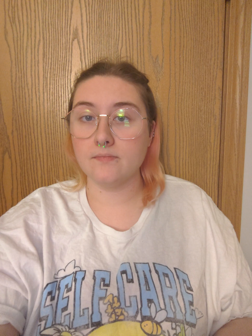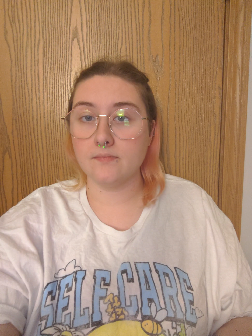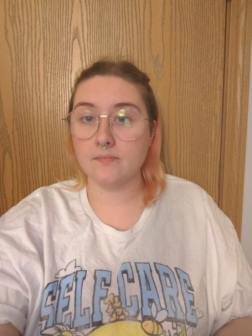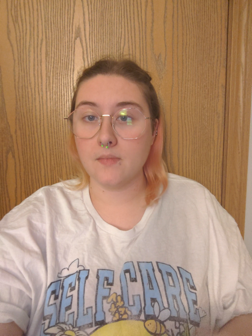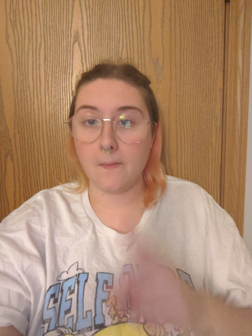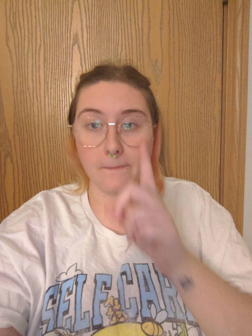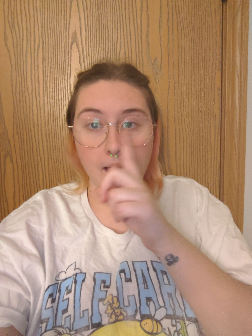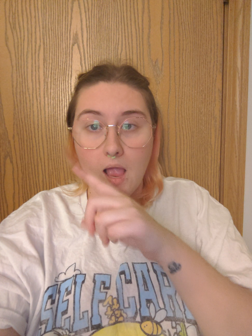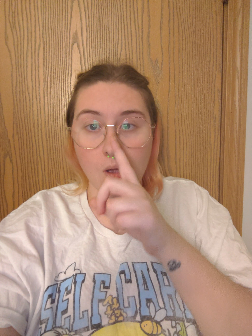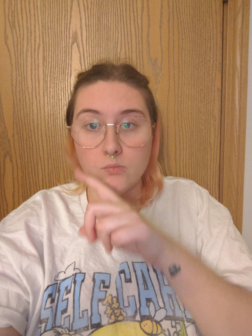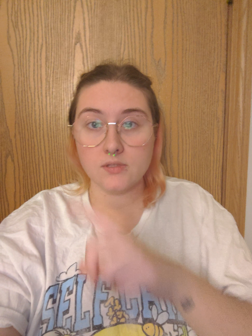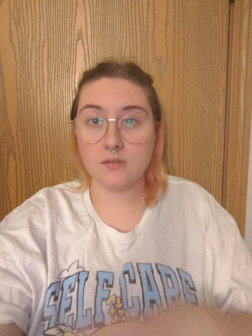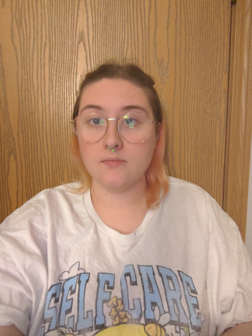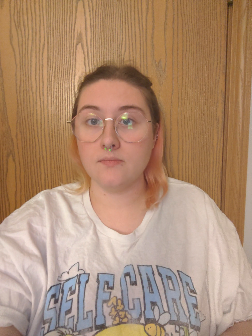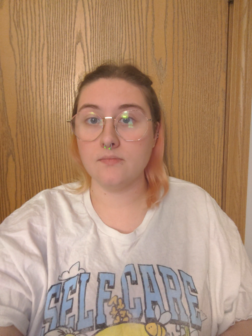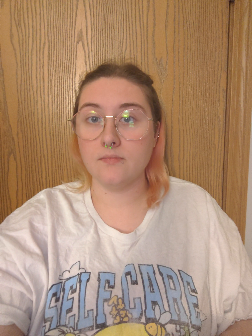mouse